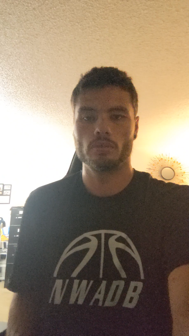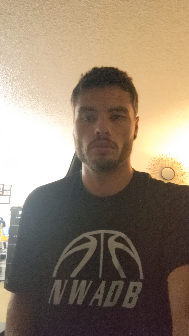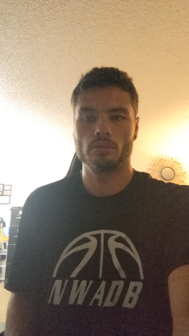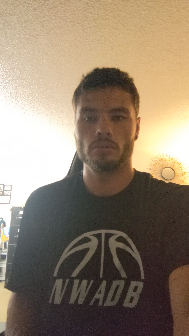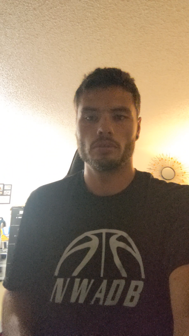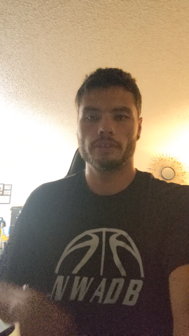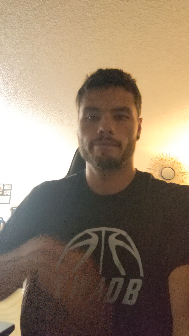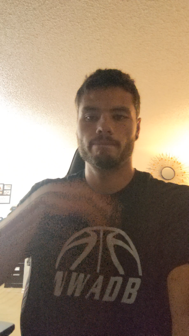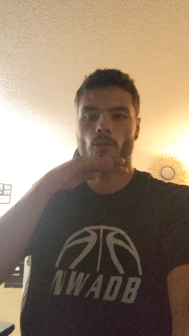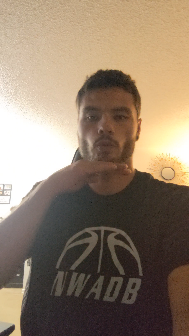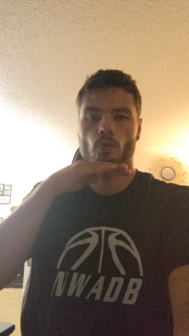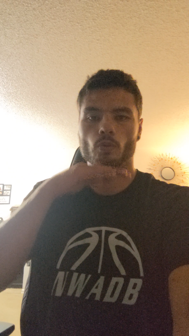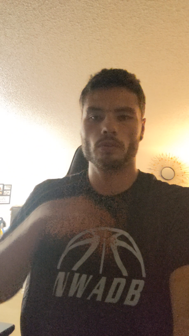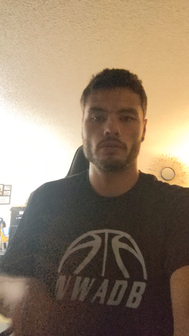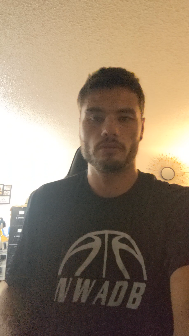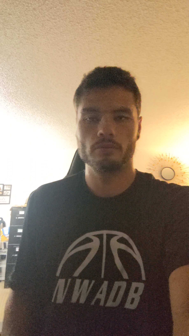full